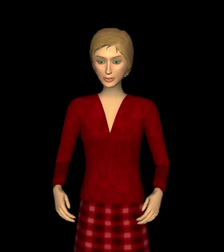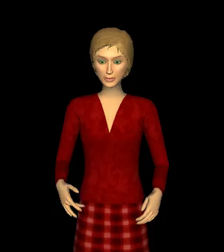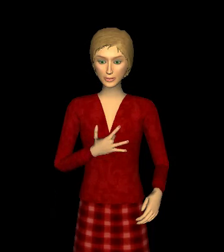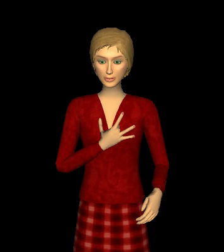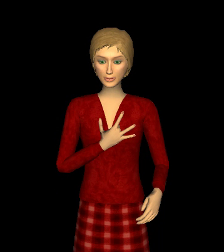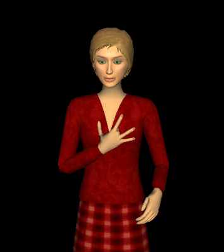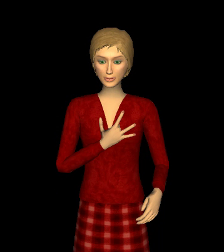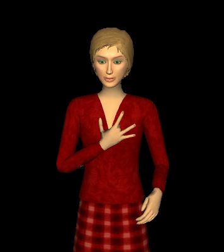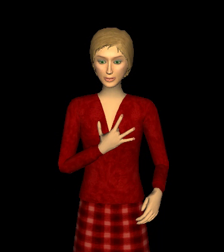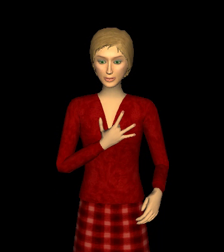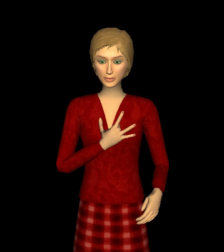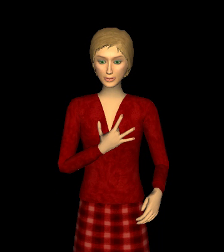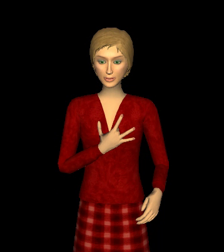قلب